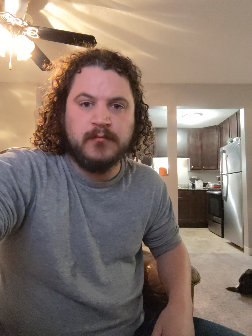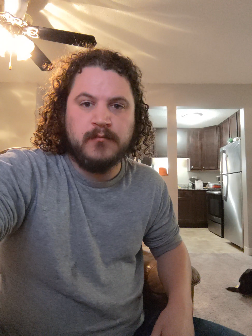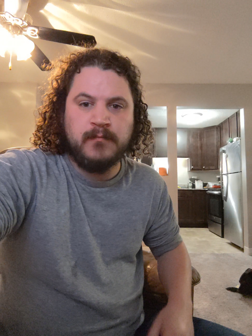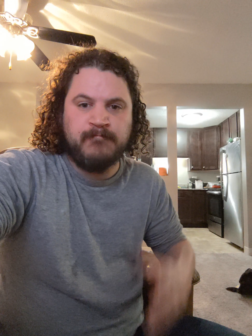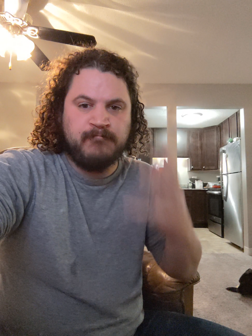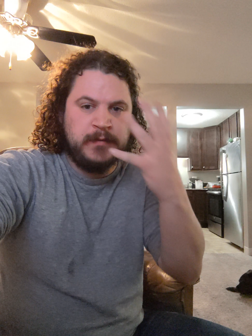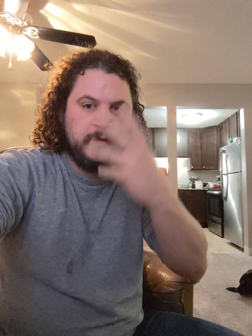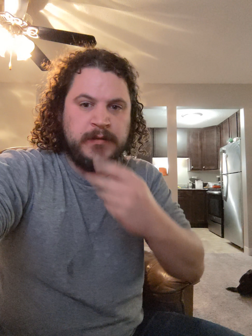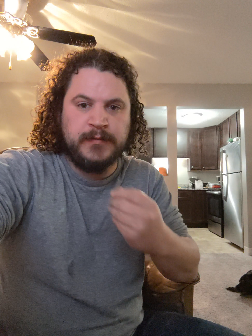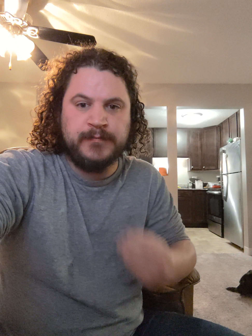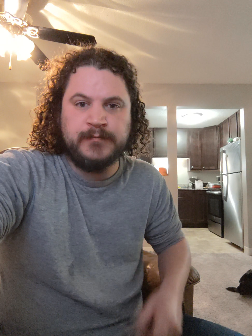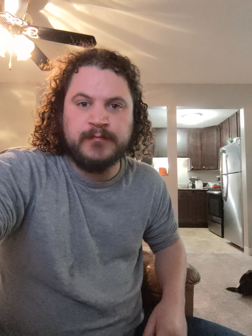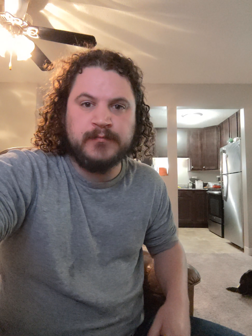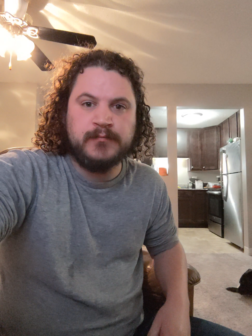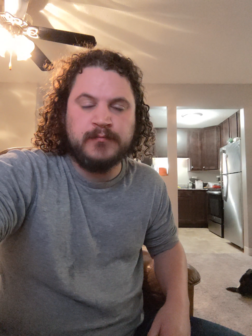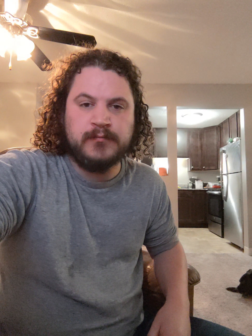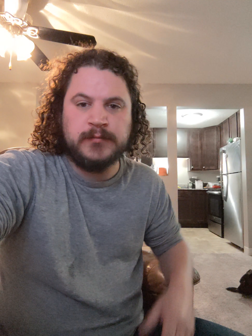pretty